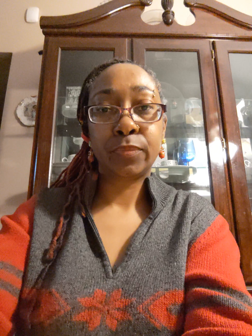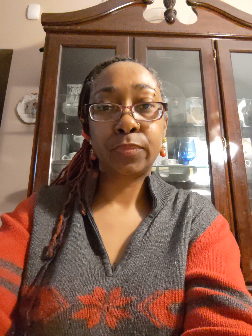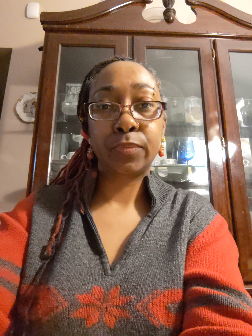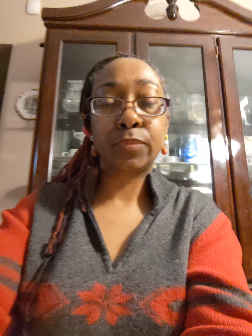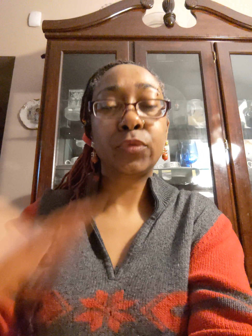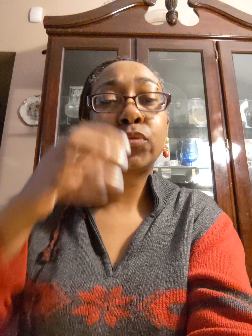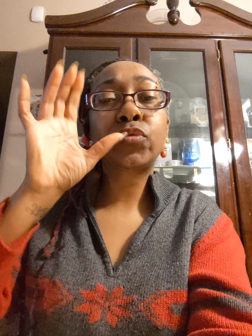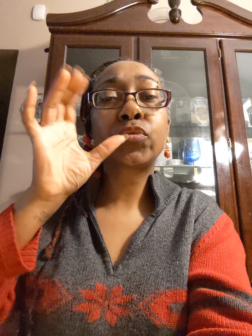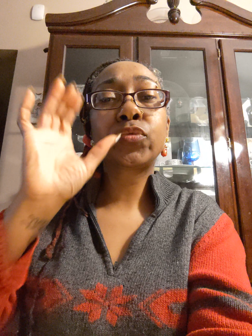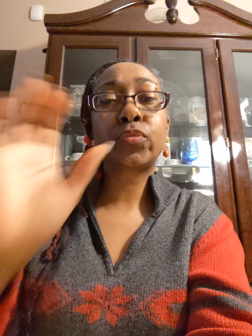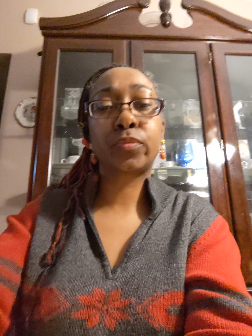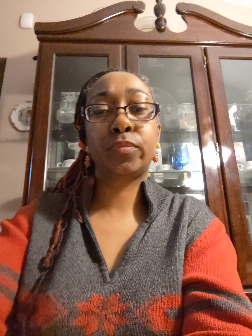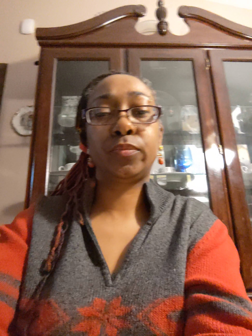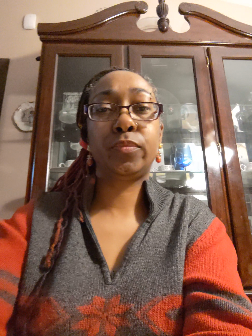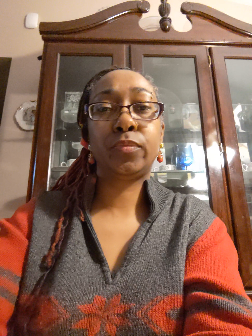drink